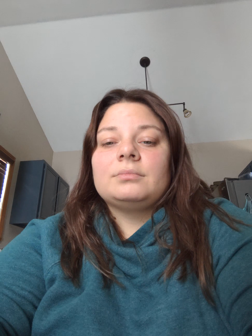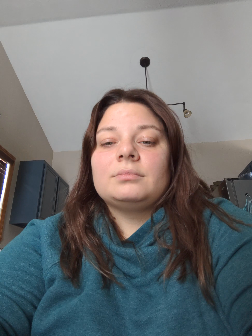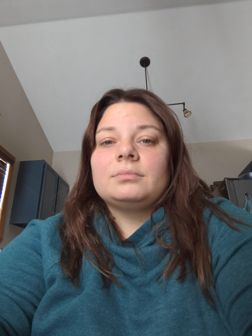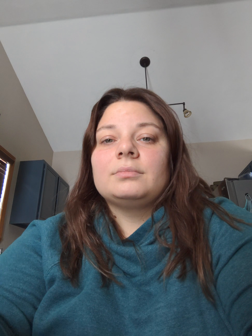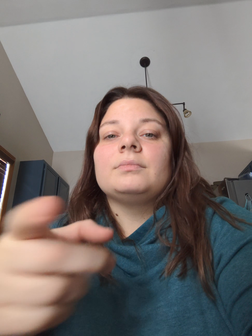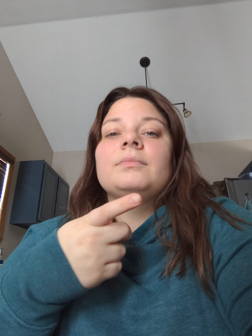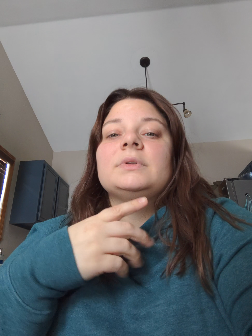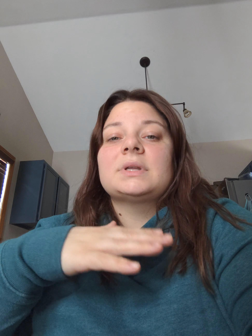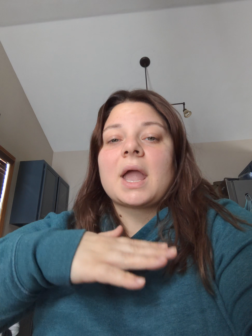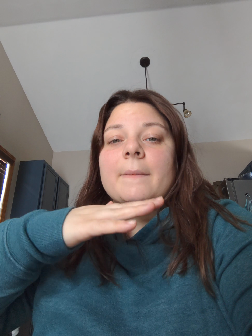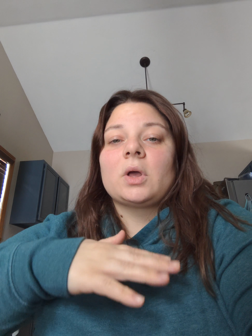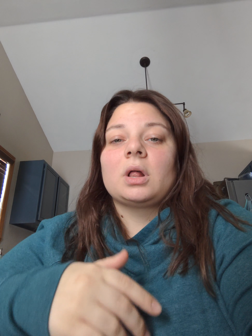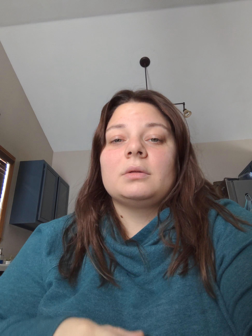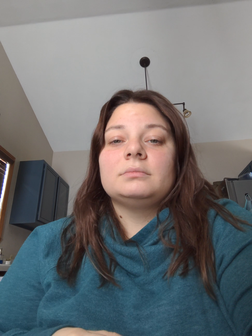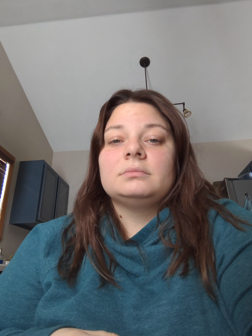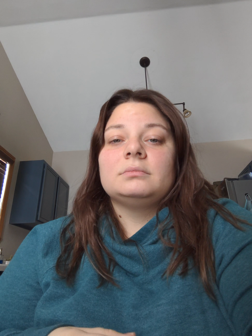table